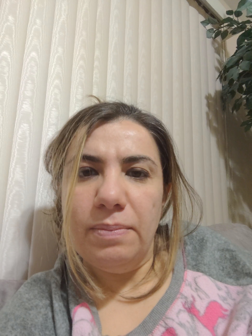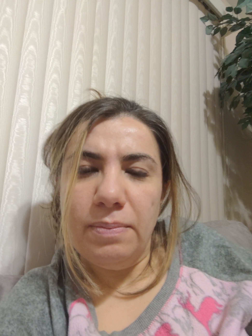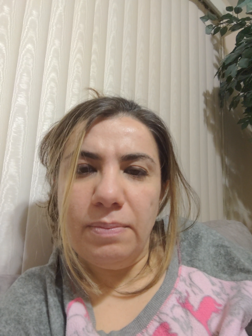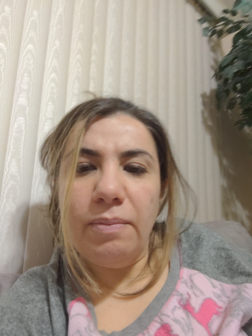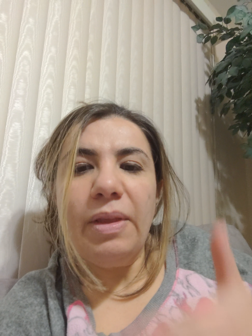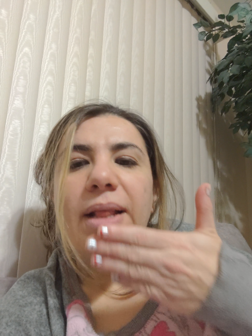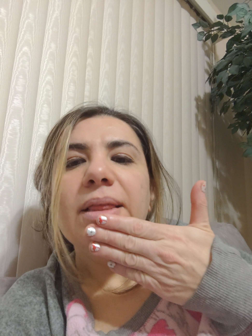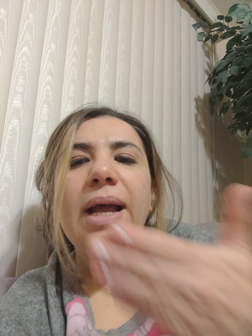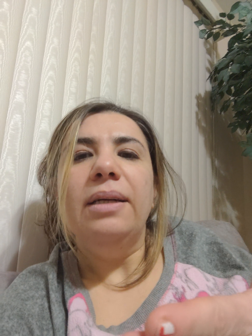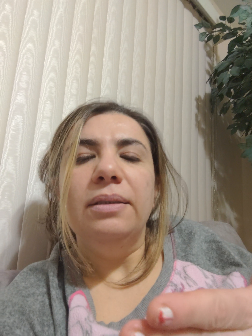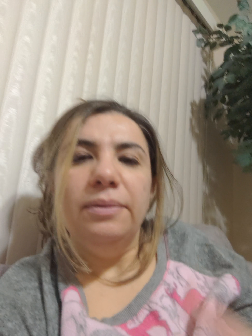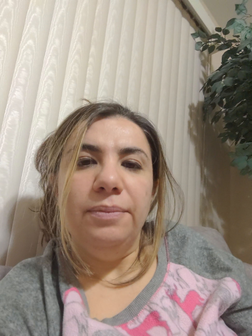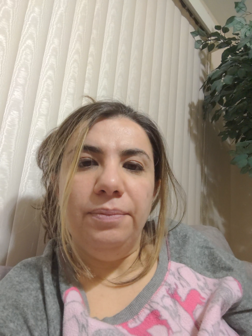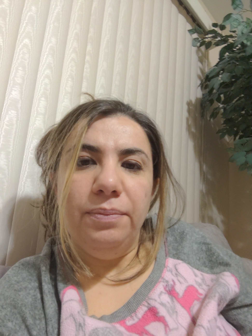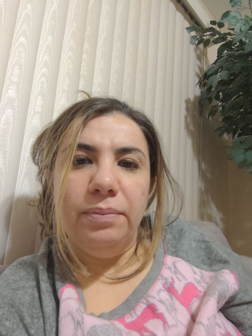thank you